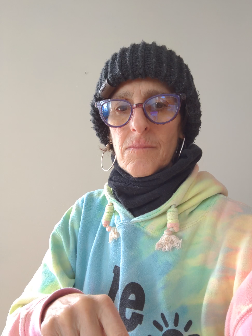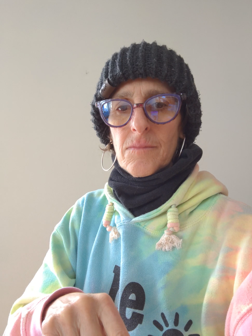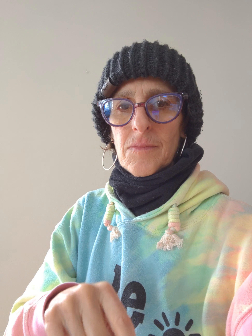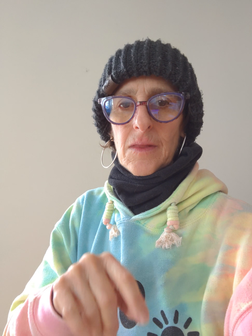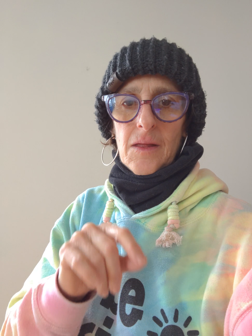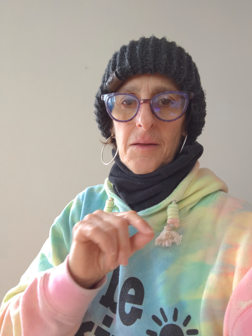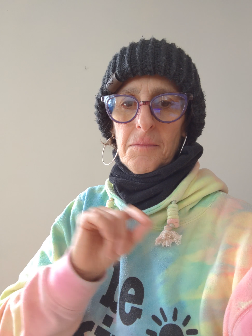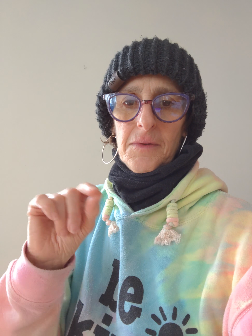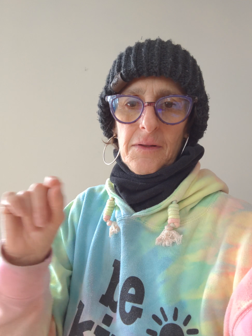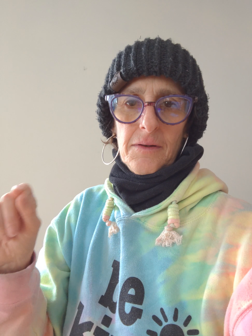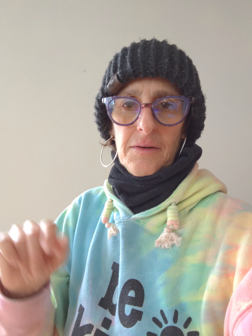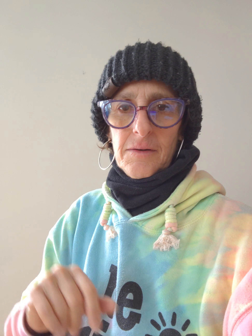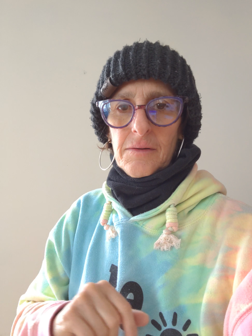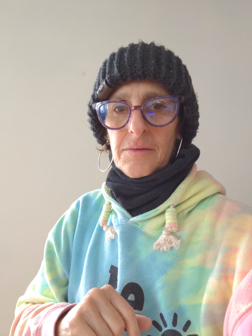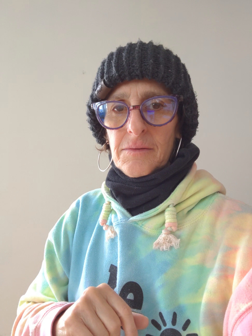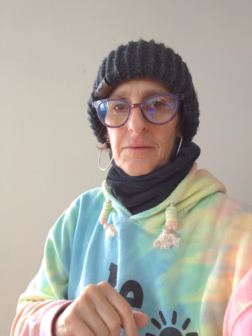pen